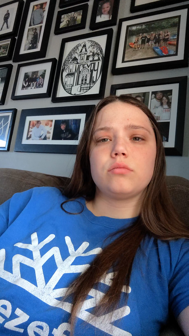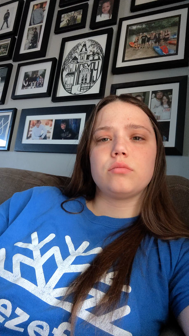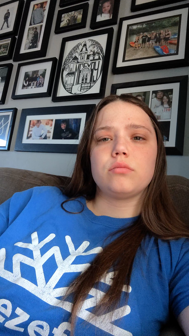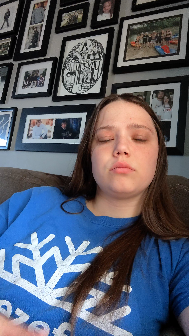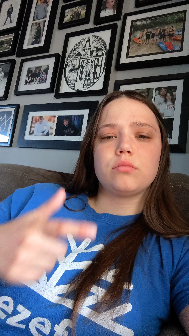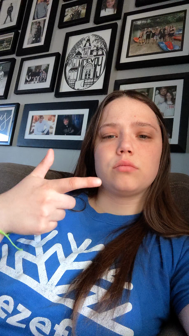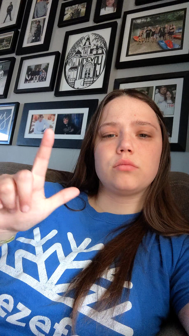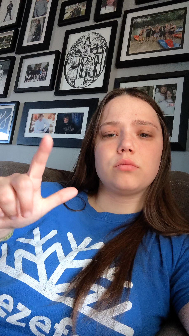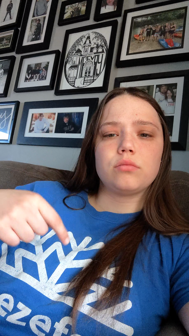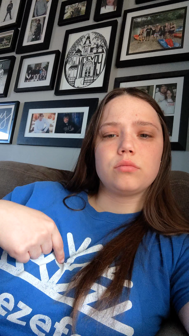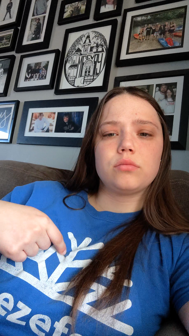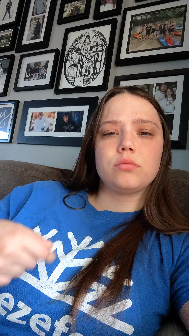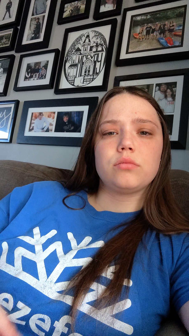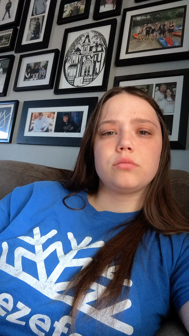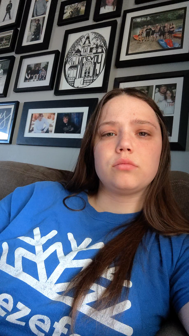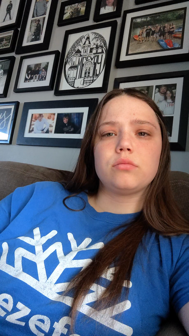let me